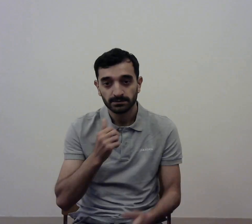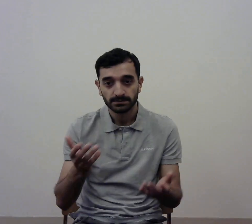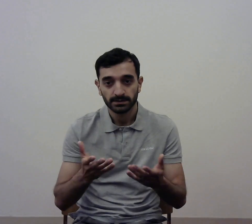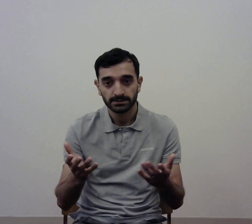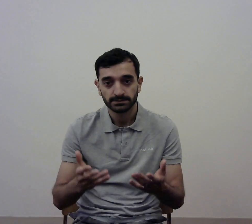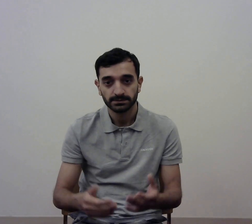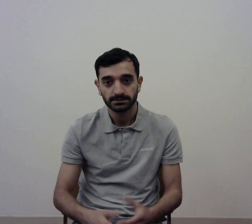nədir